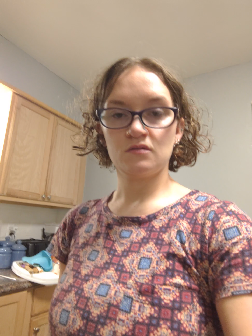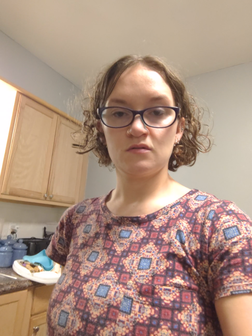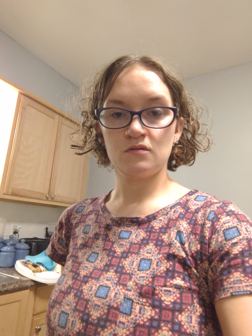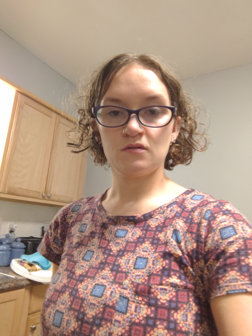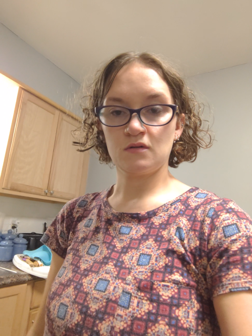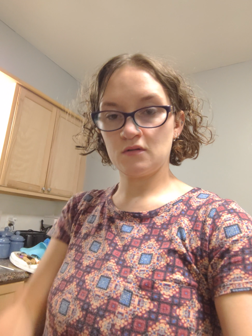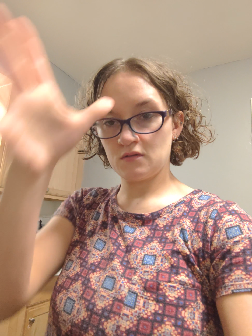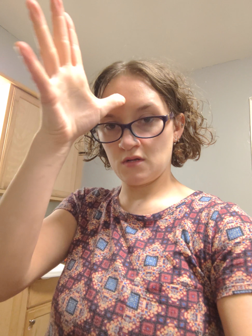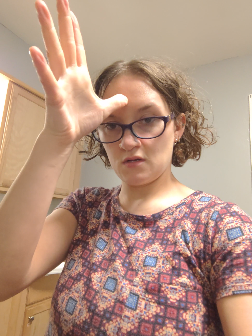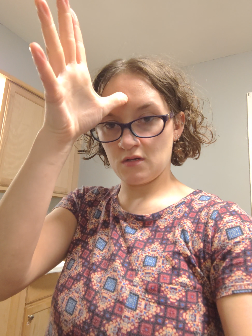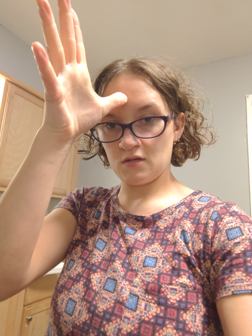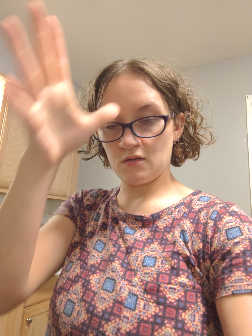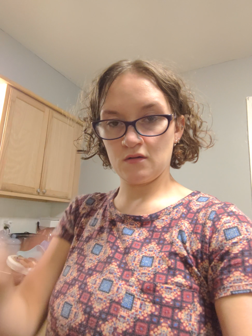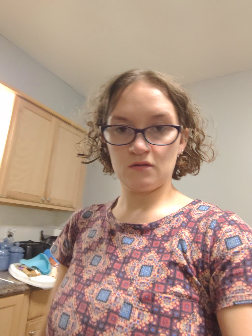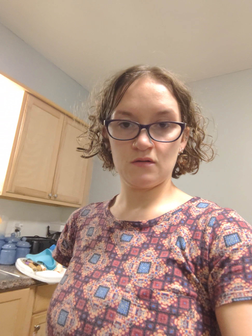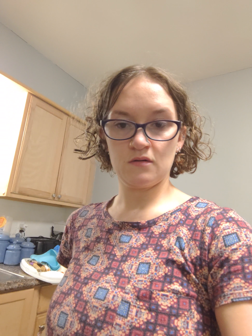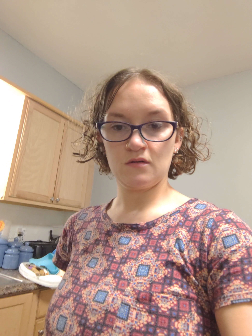dad